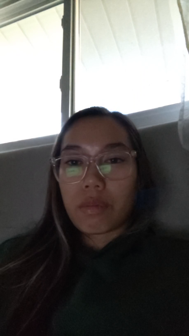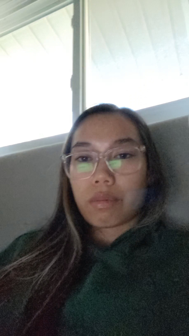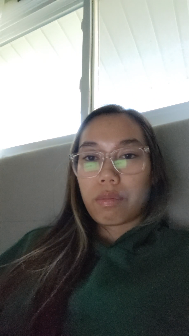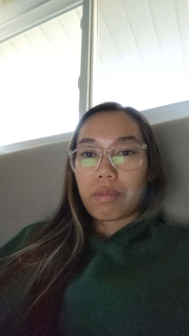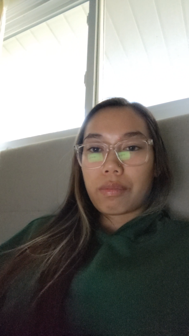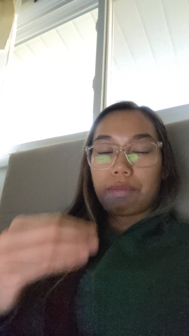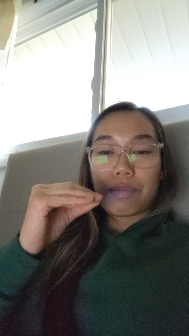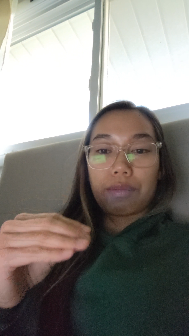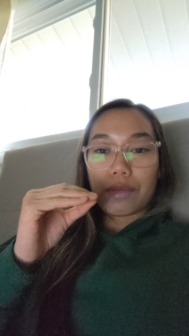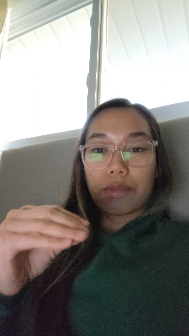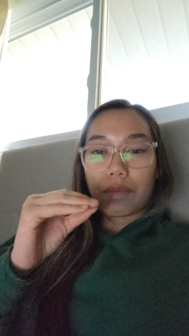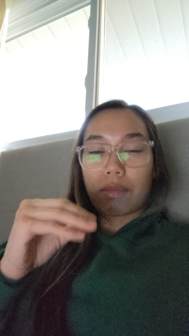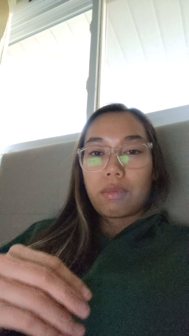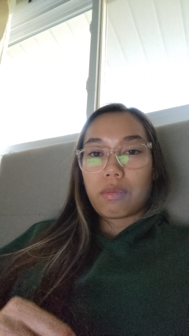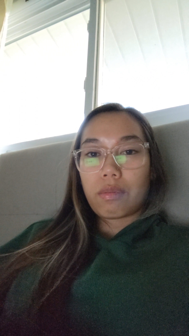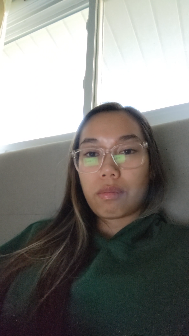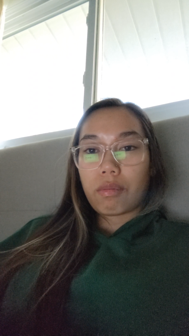fix